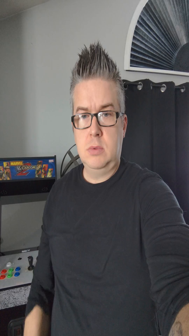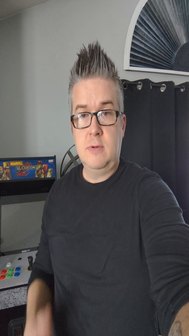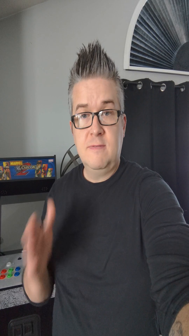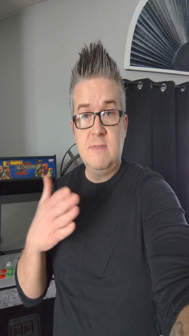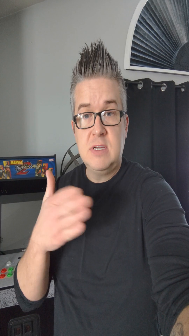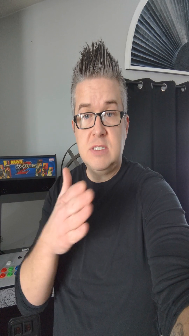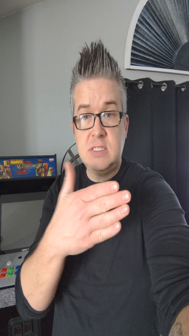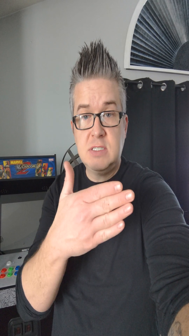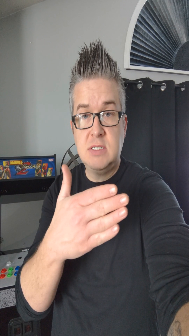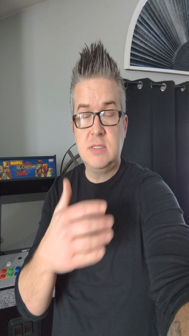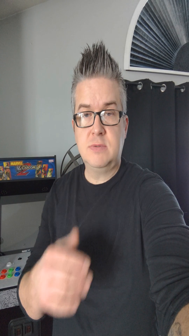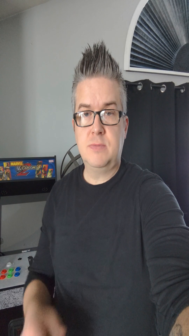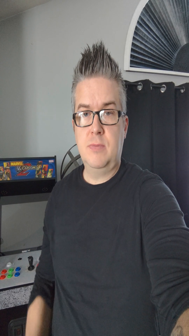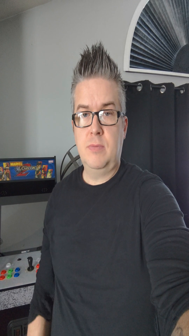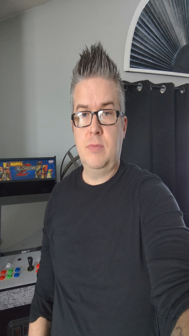fish